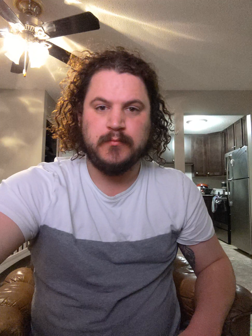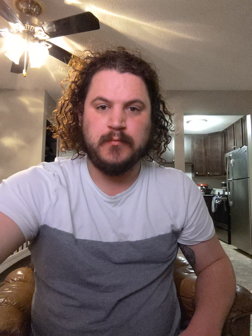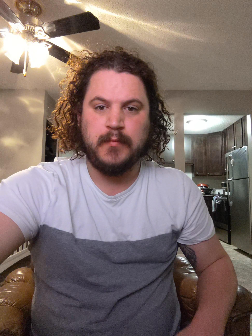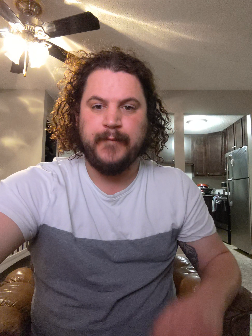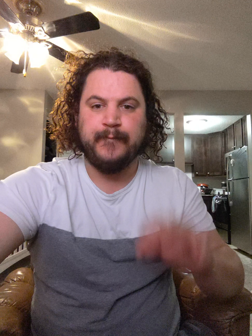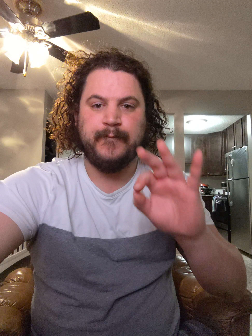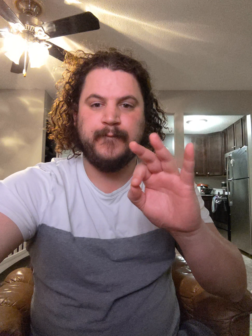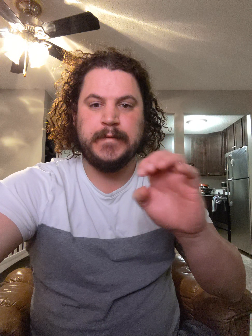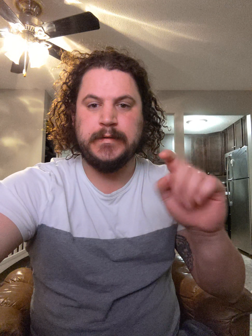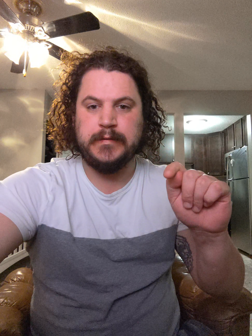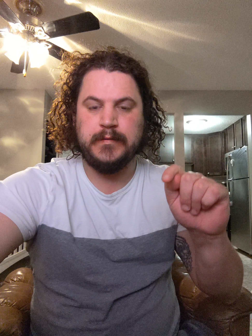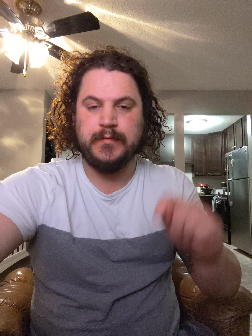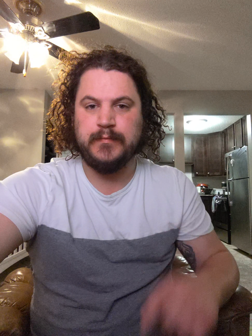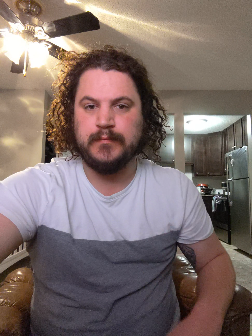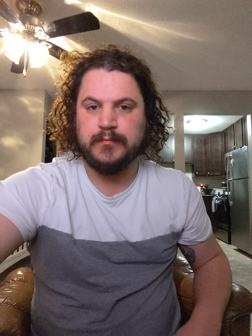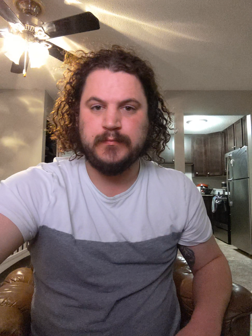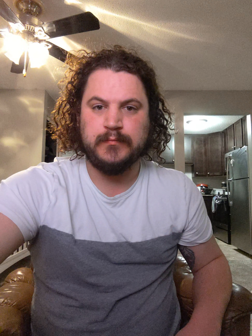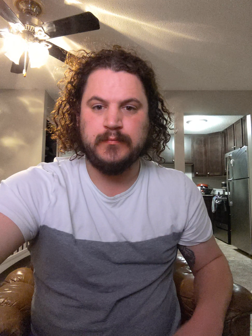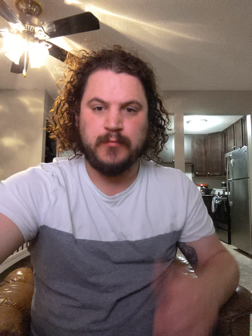feet